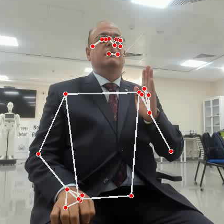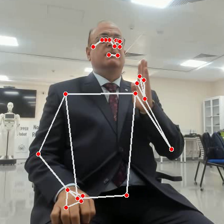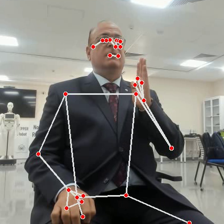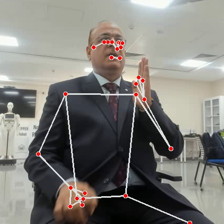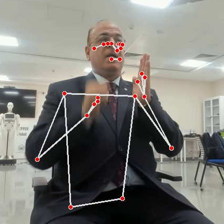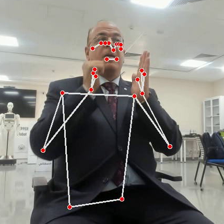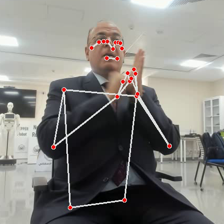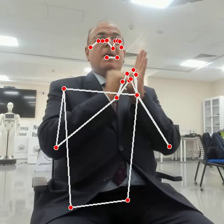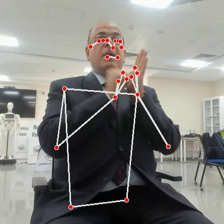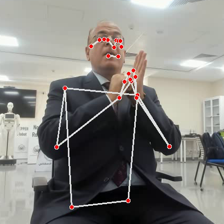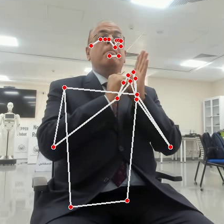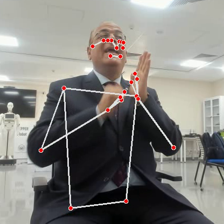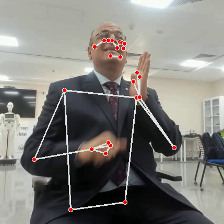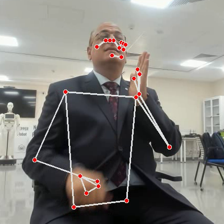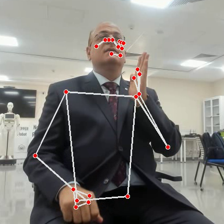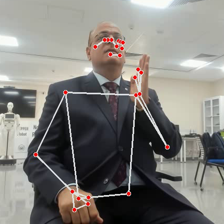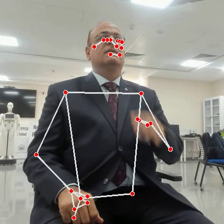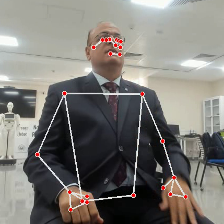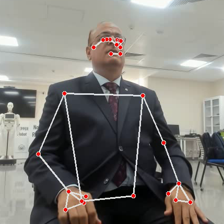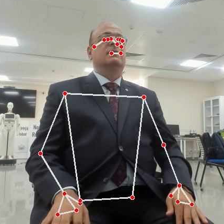manzel